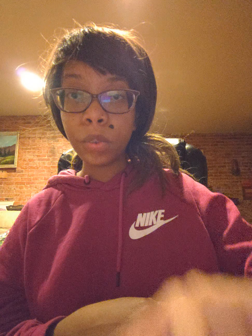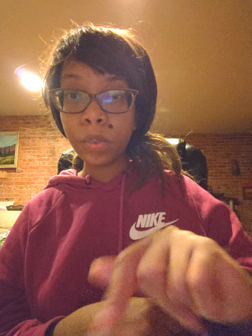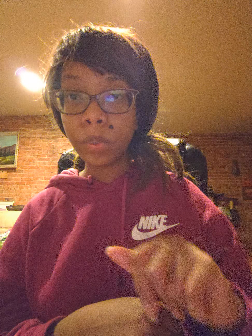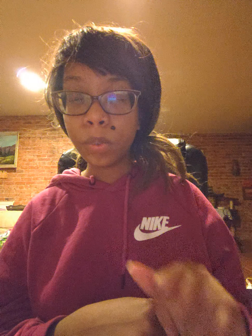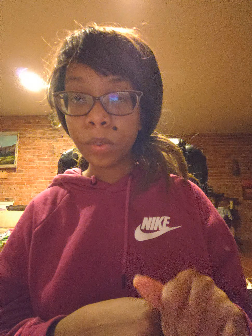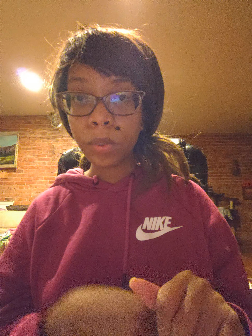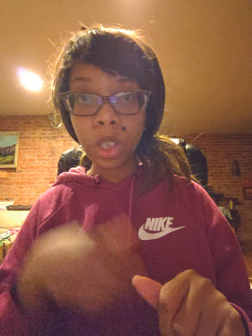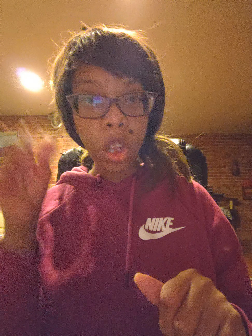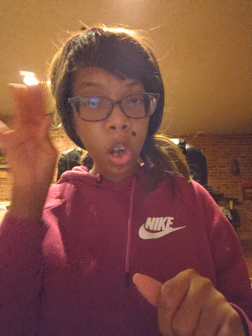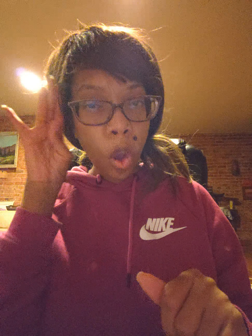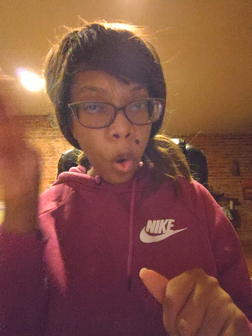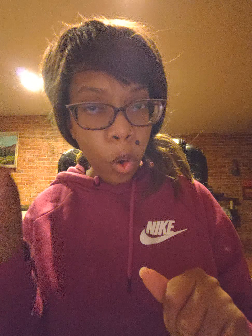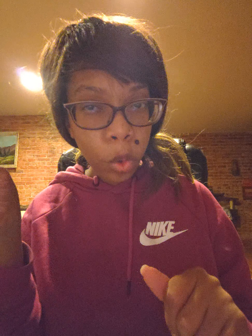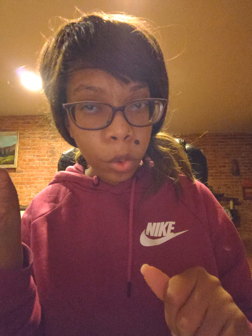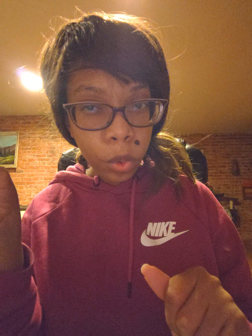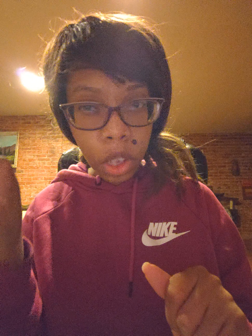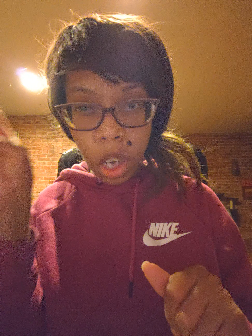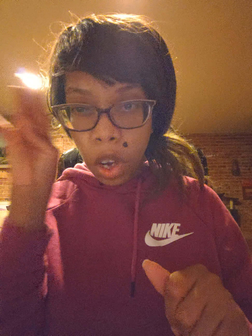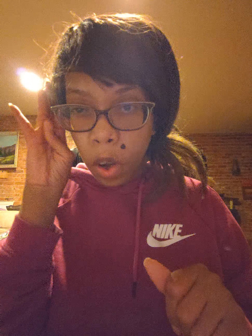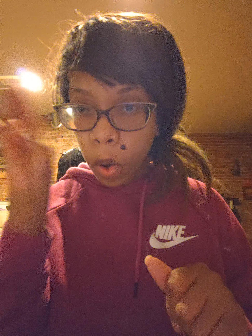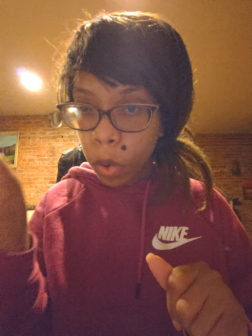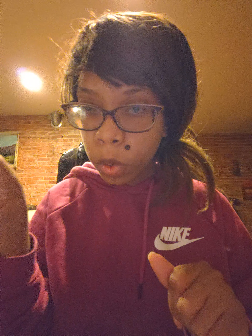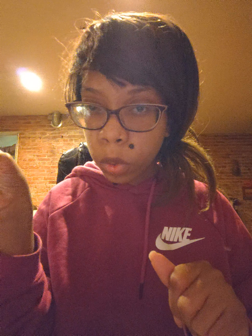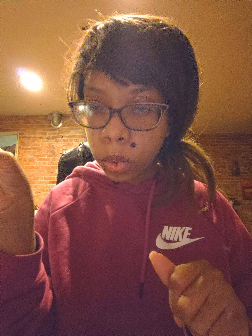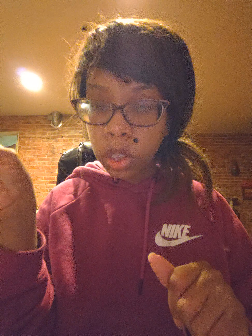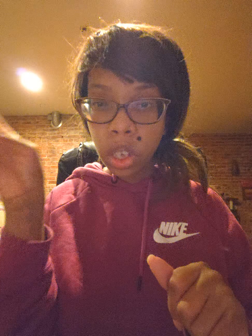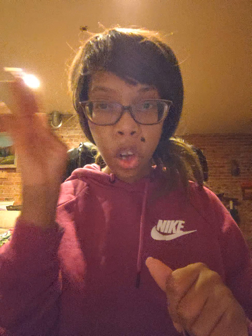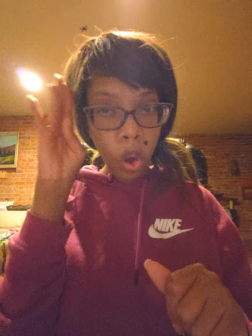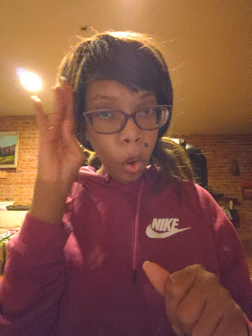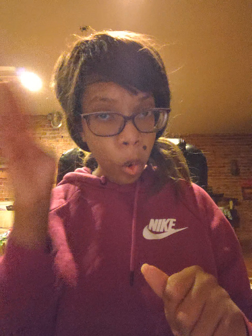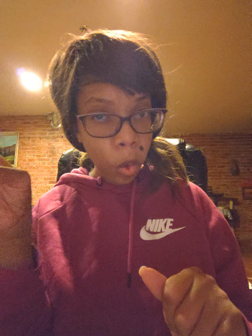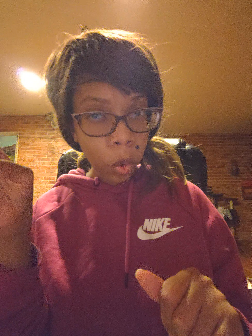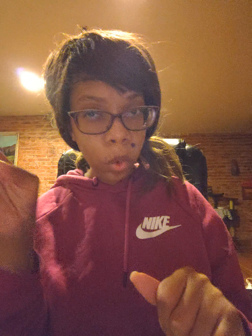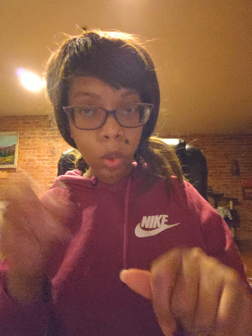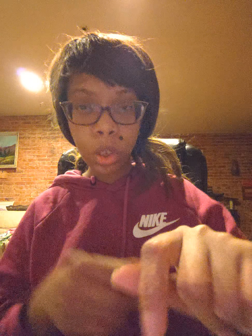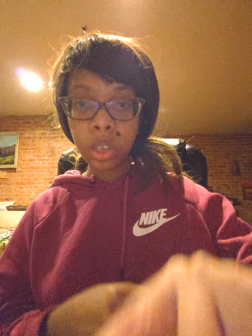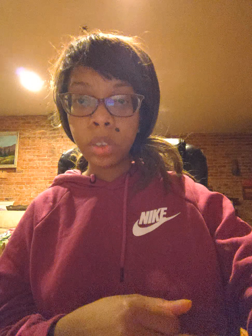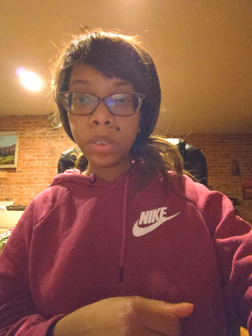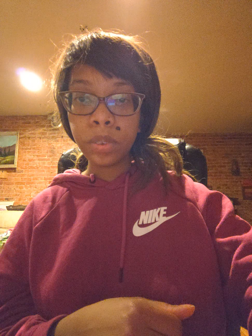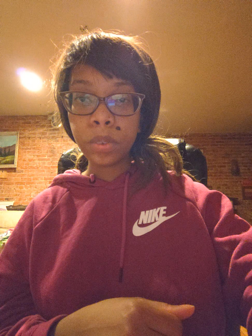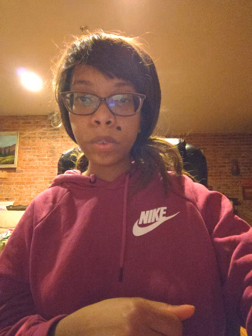hello